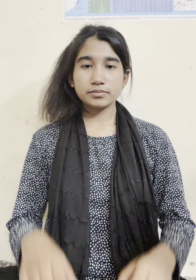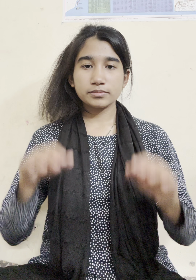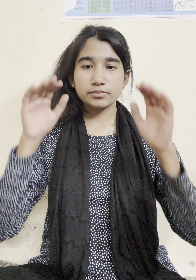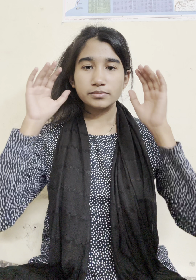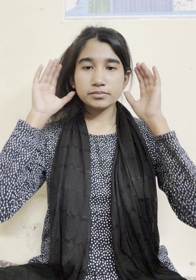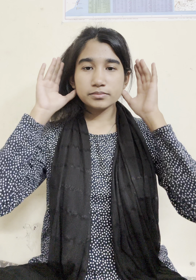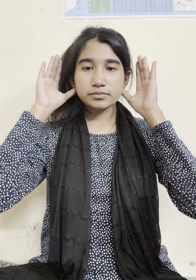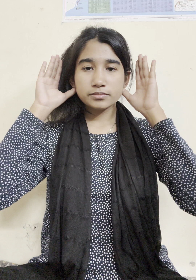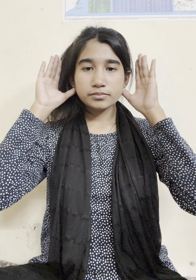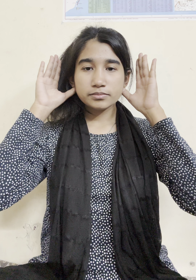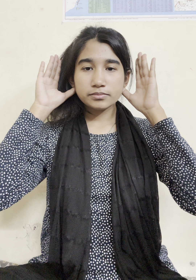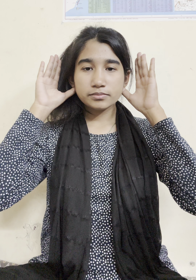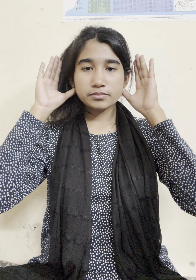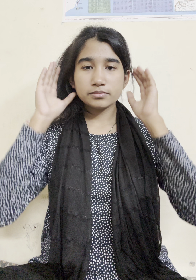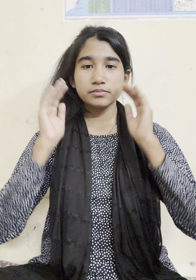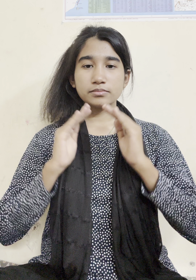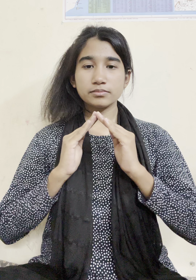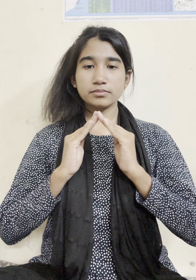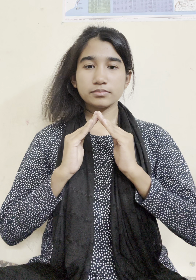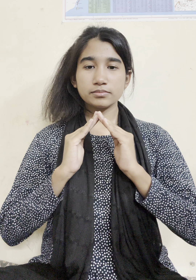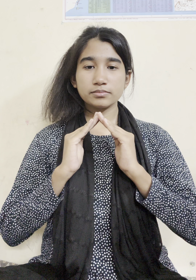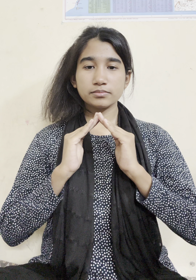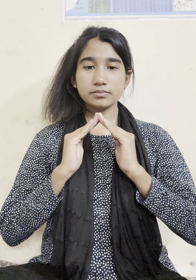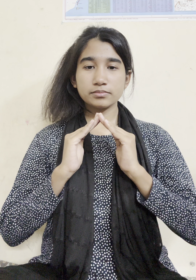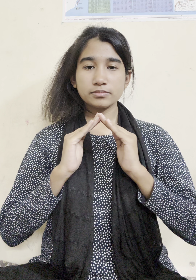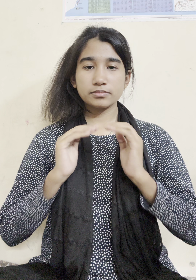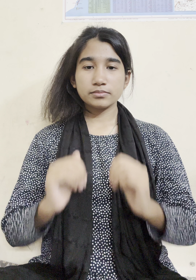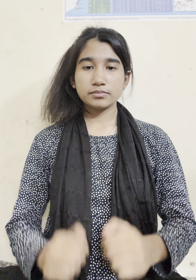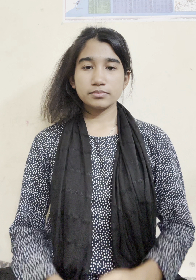মসজিদ